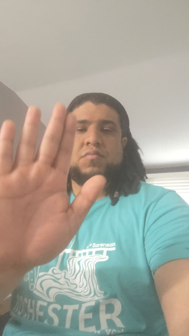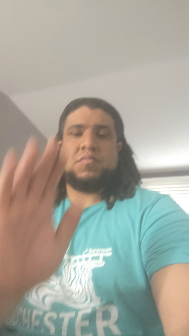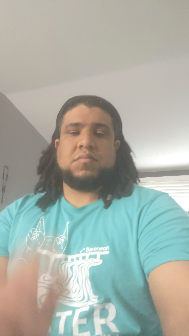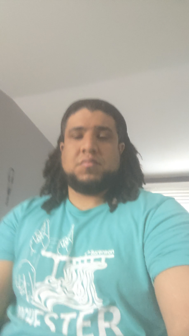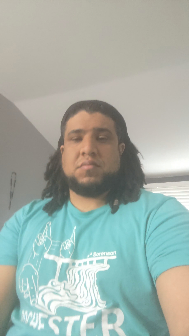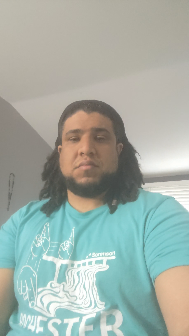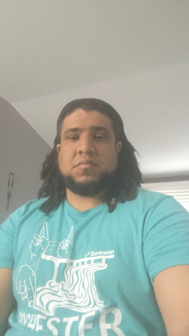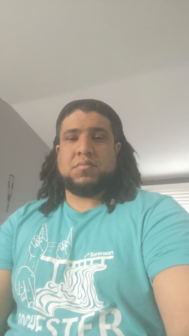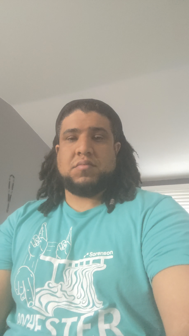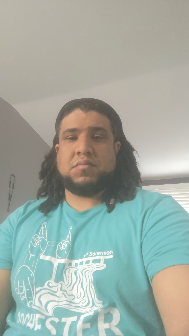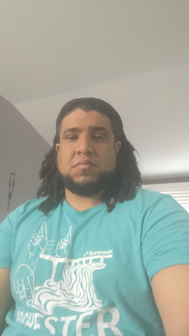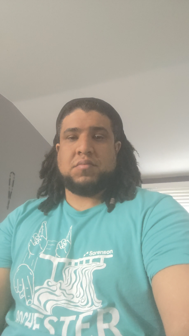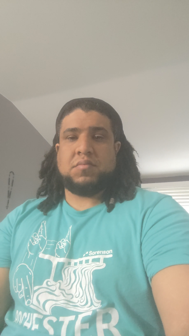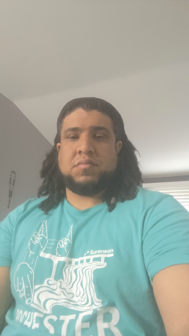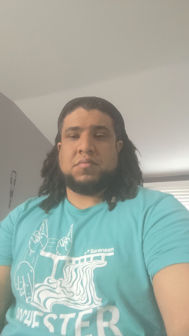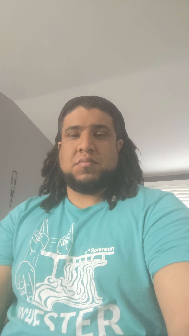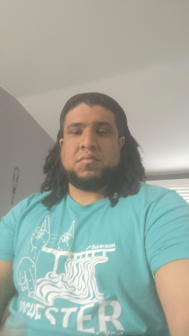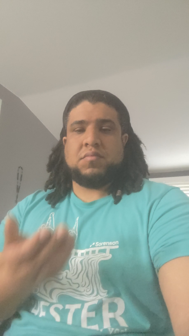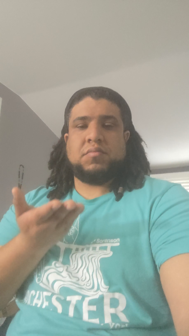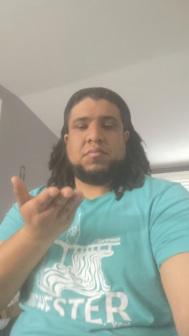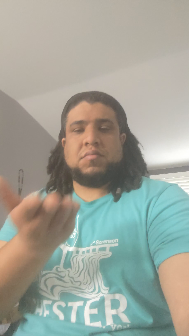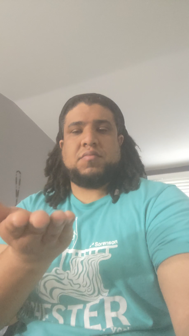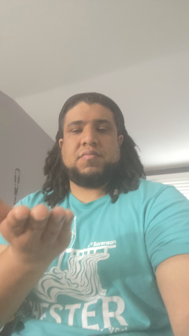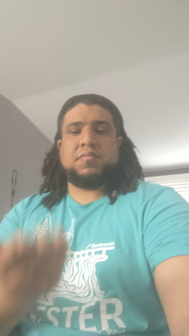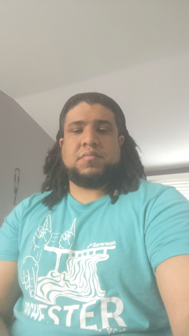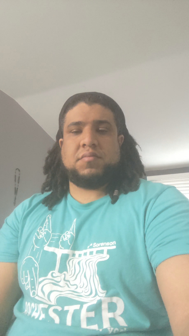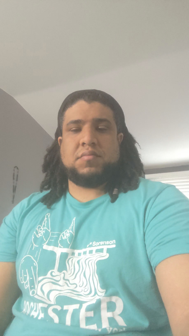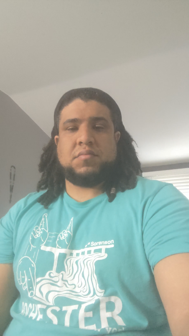oven